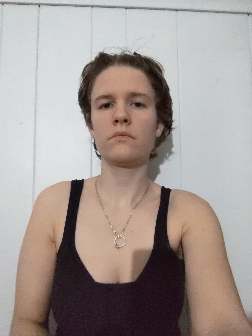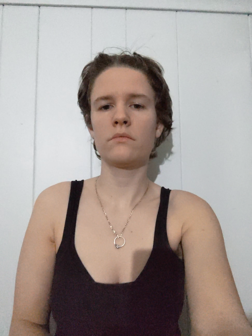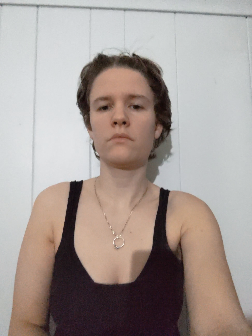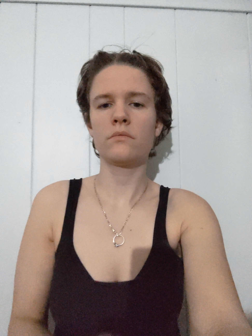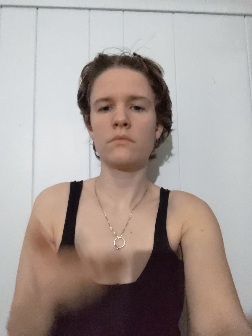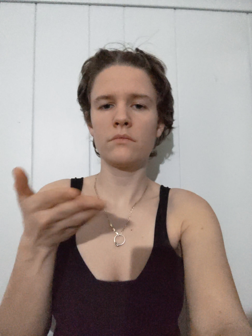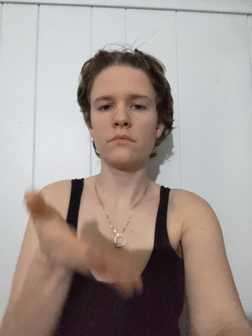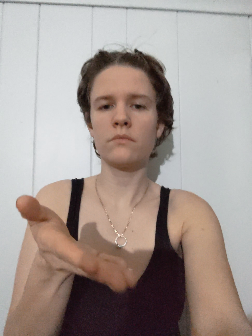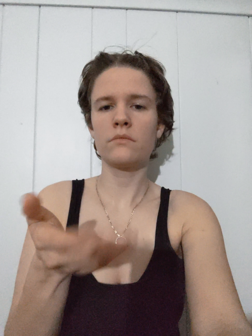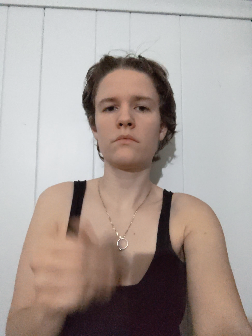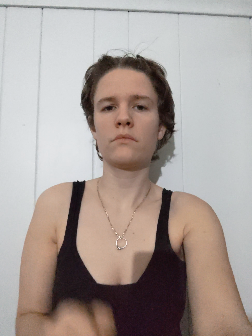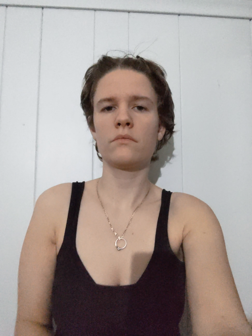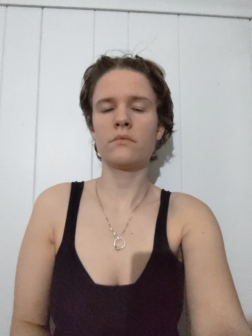there